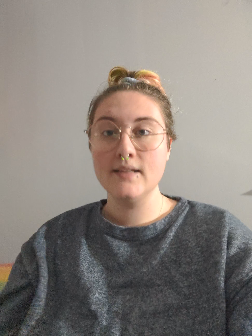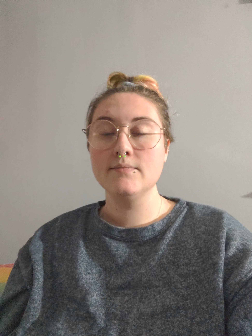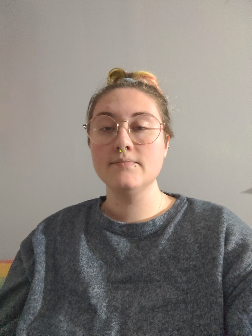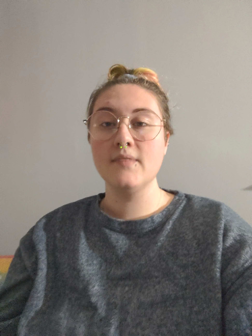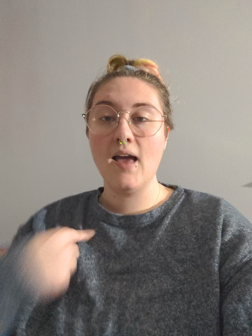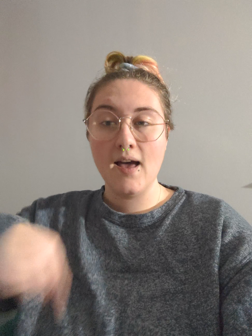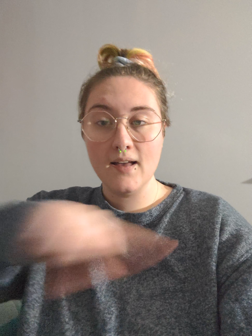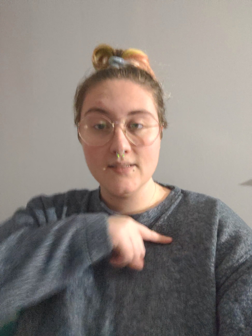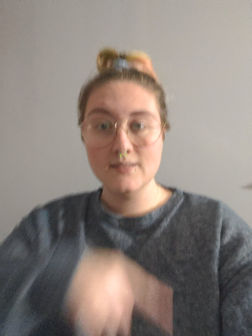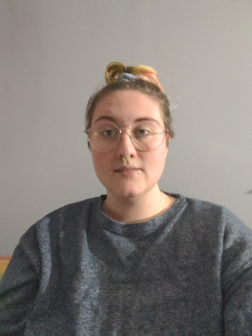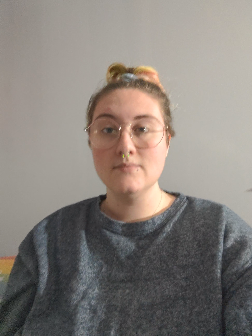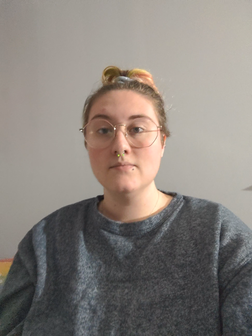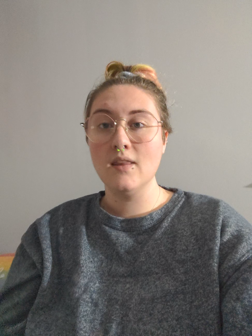we